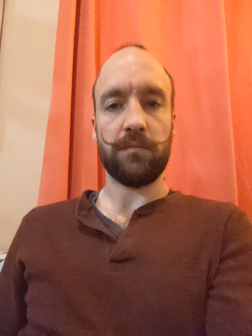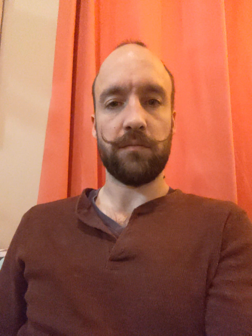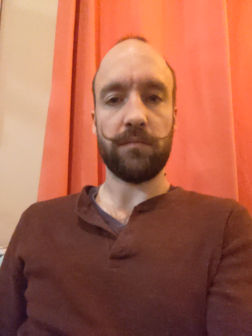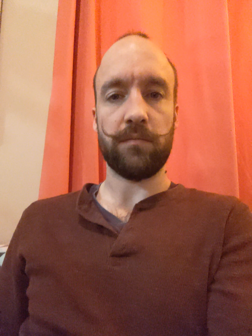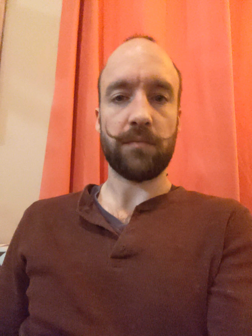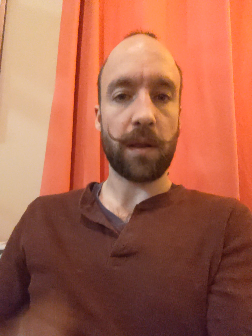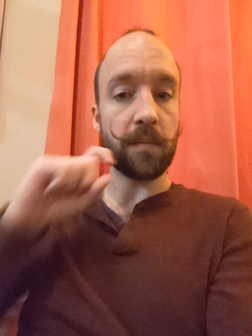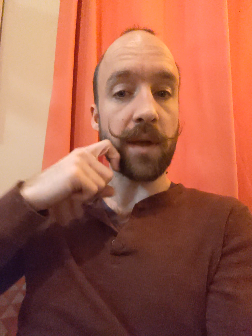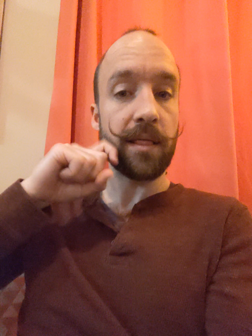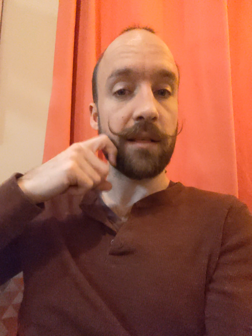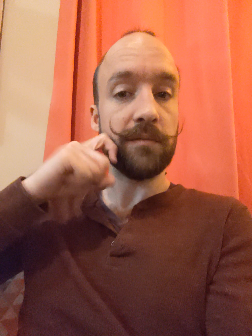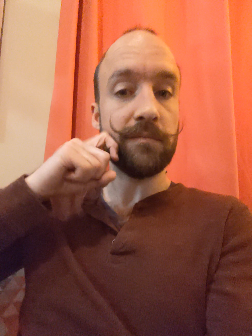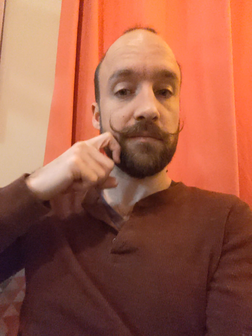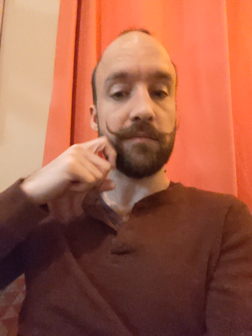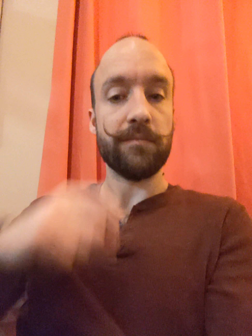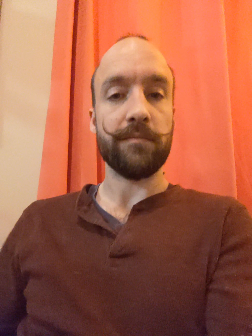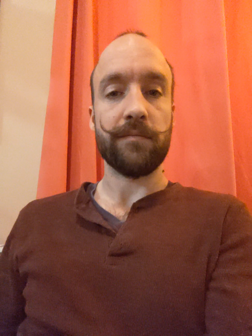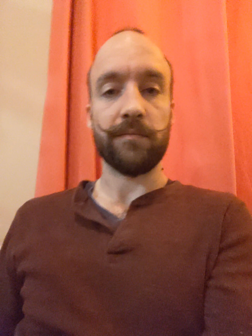apple